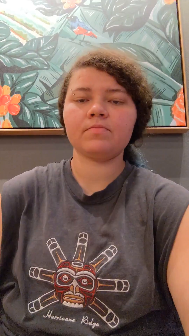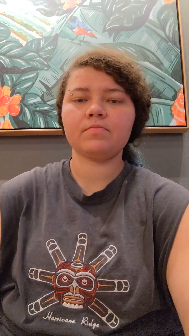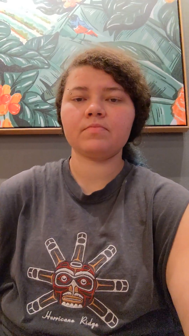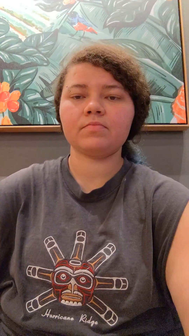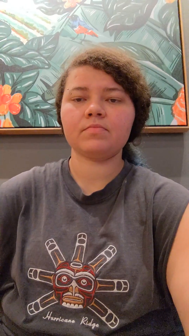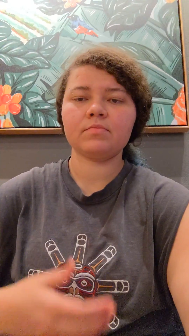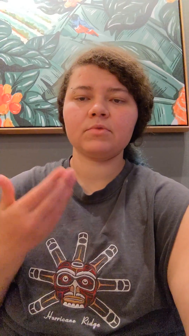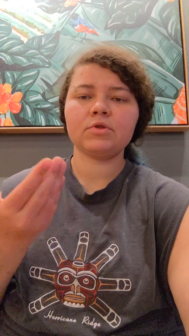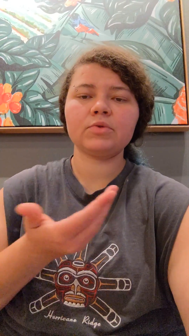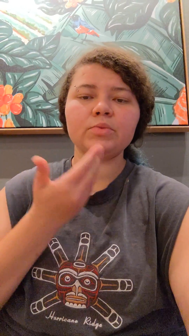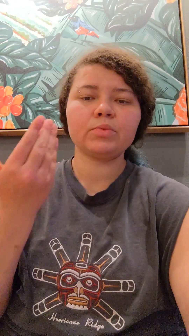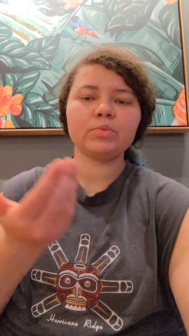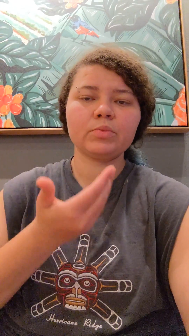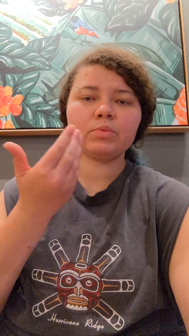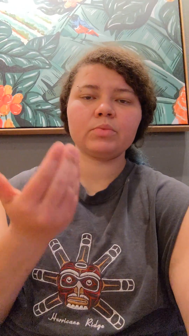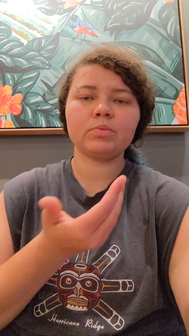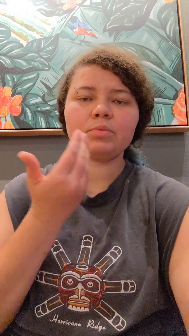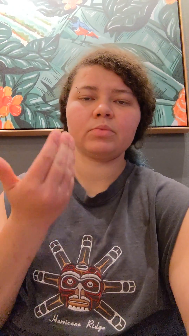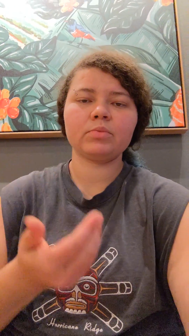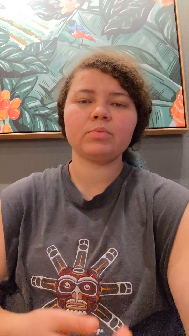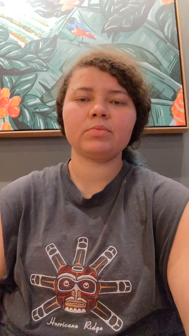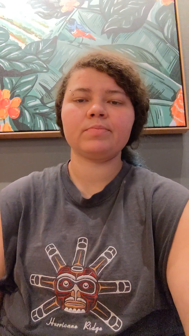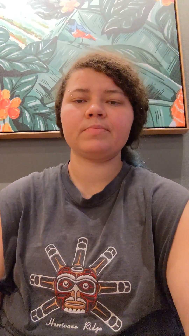new